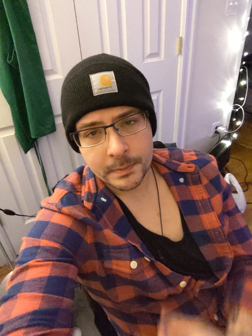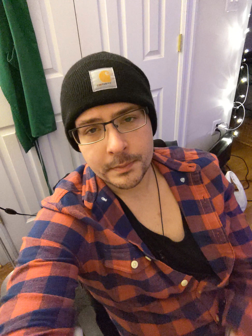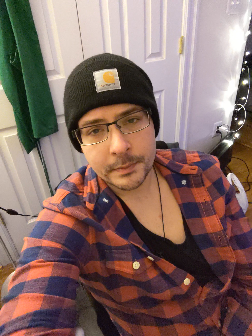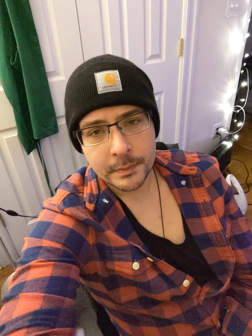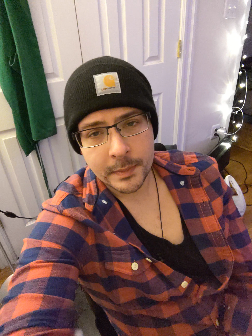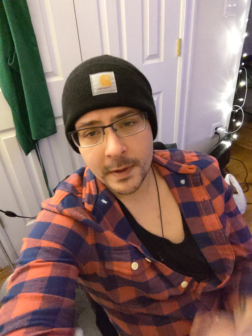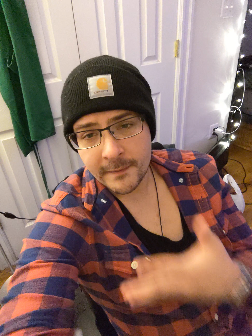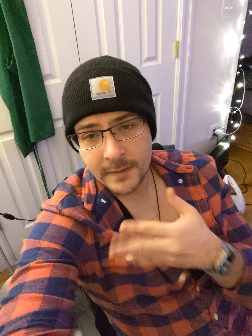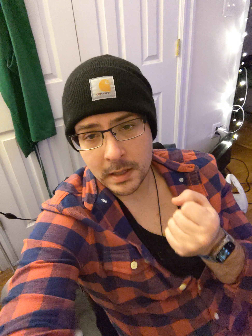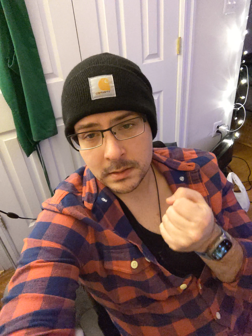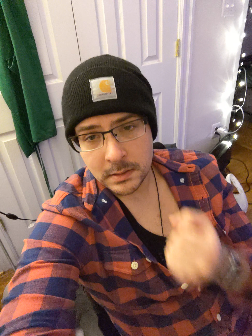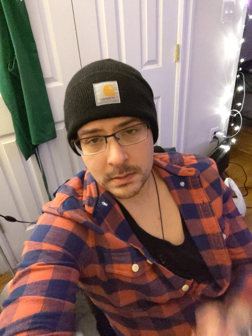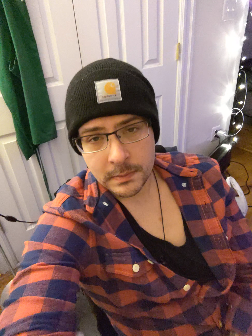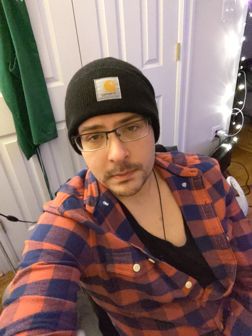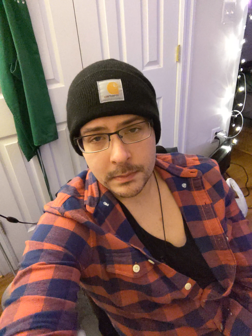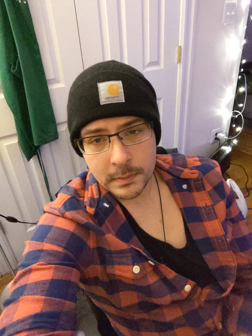fast